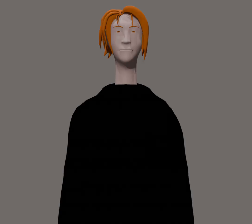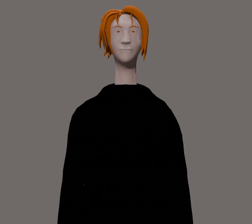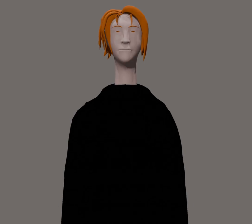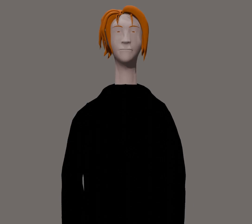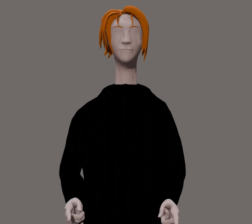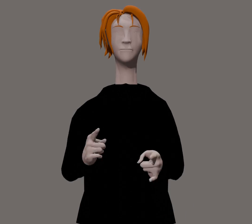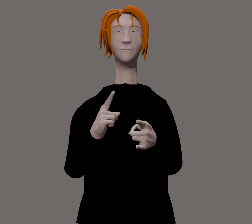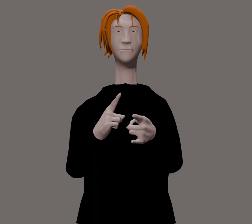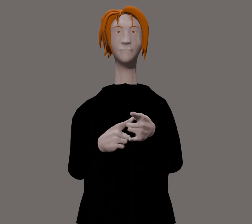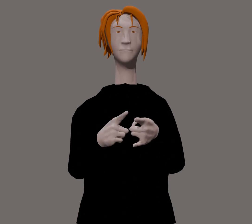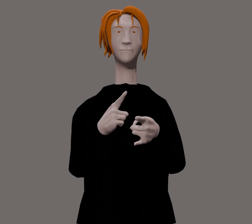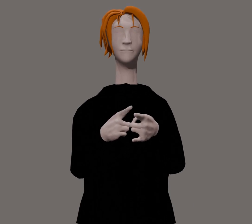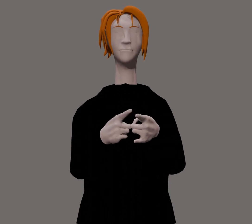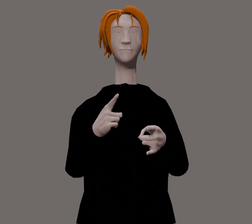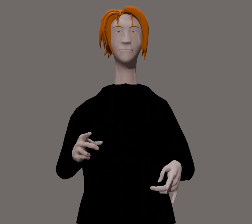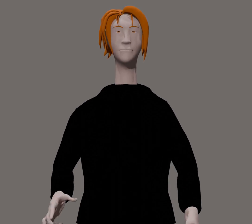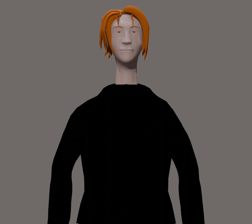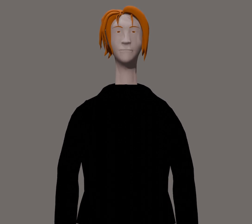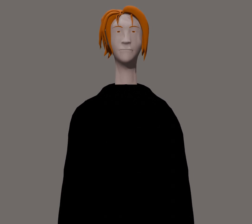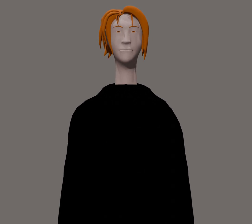Buddhist